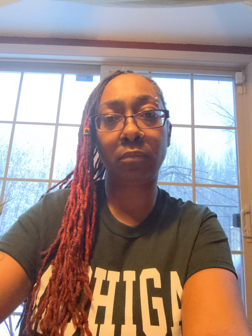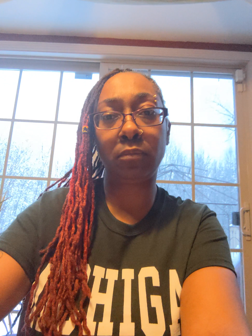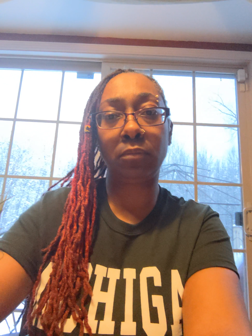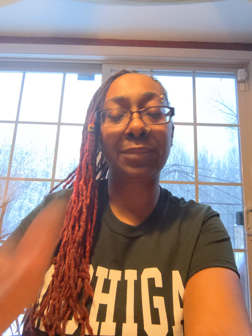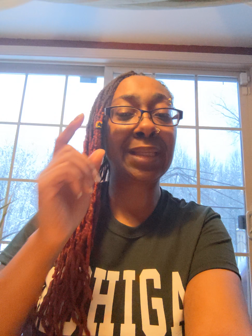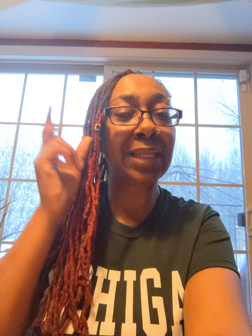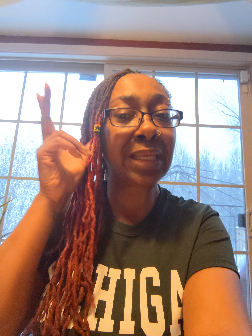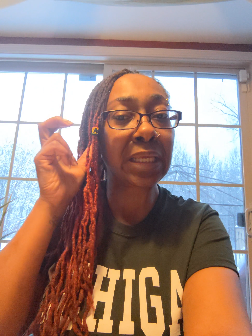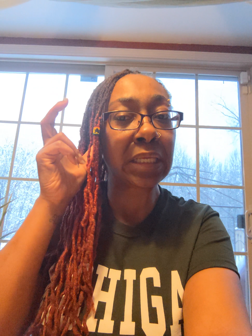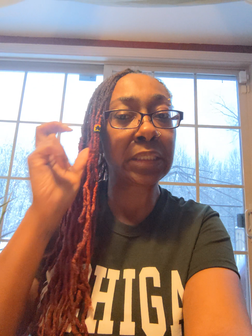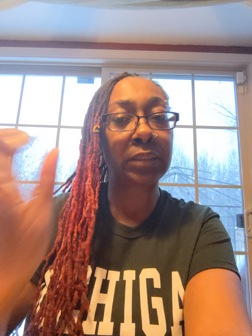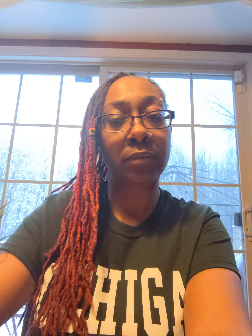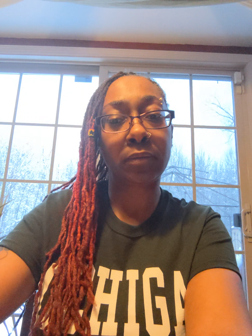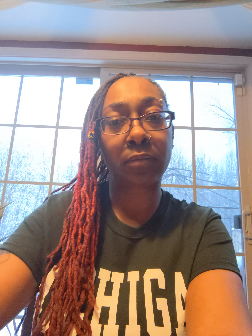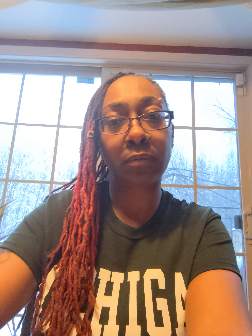hear